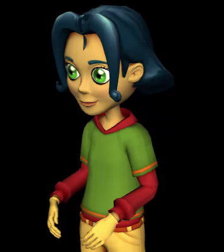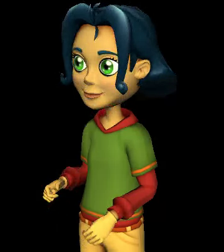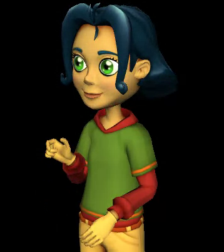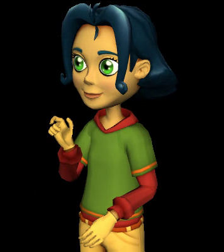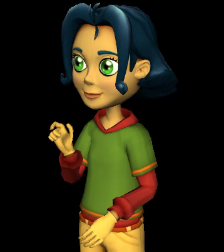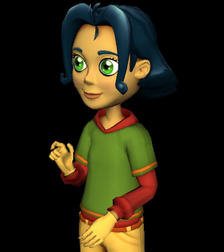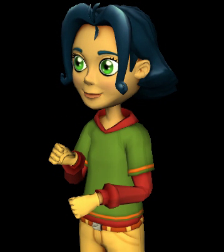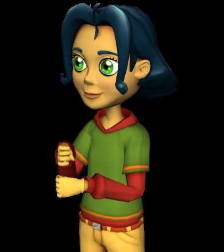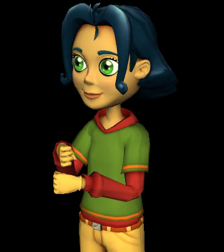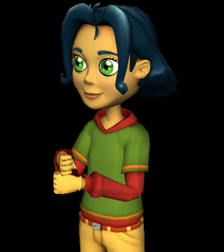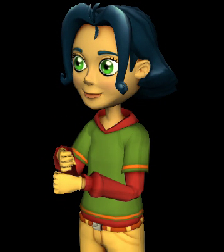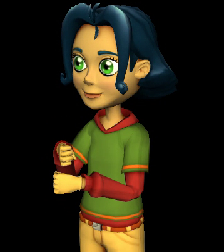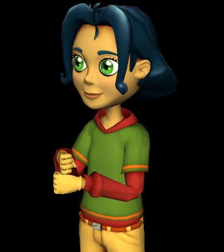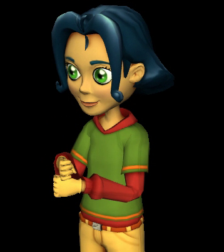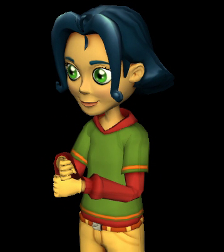عامل